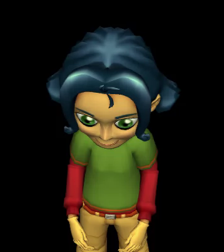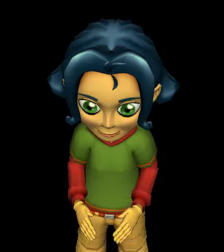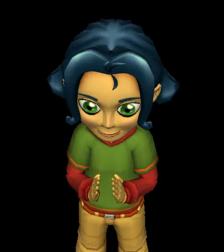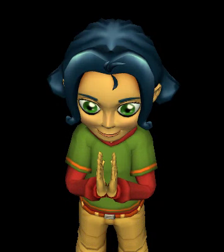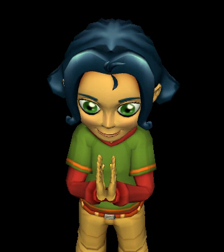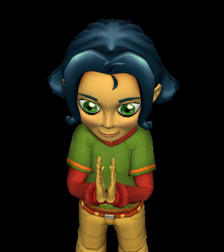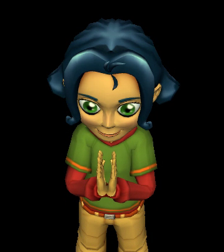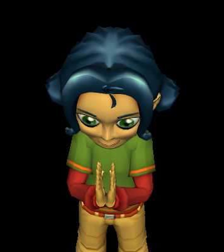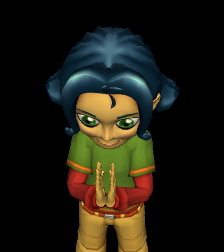يتوسل